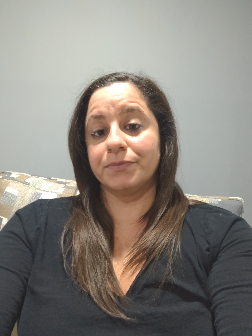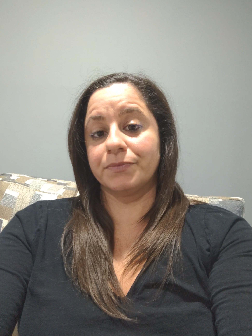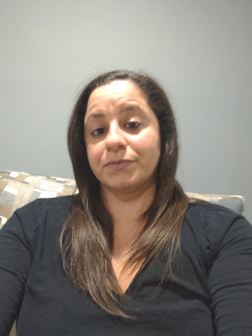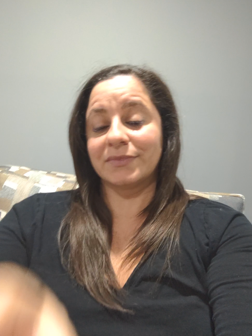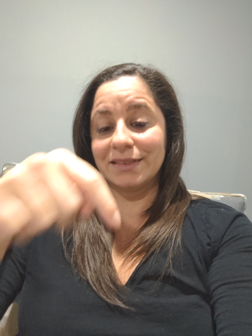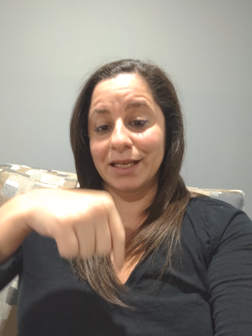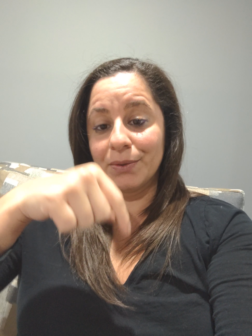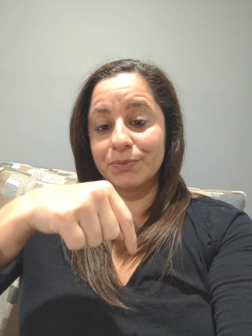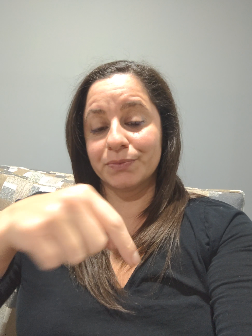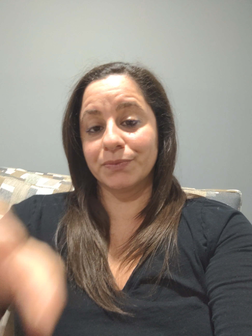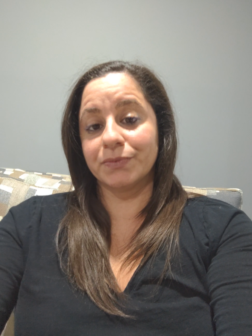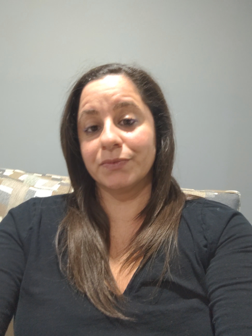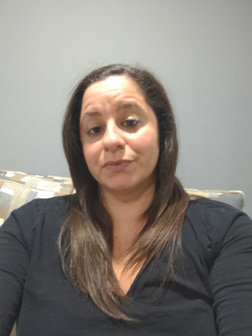down